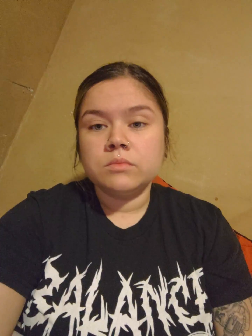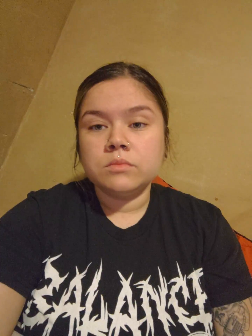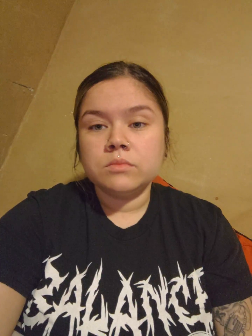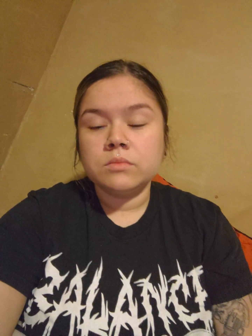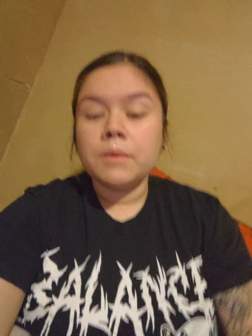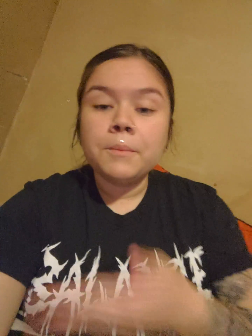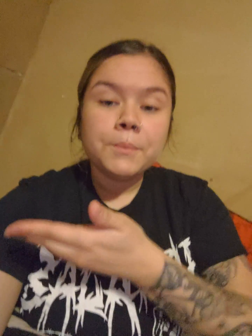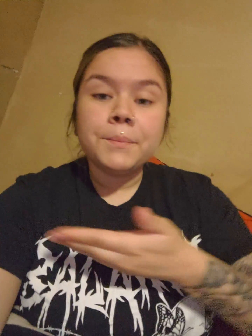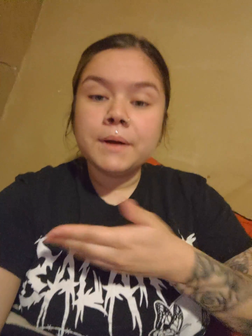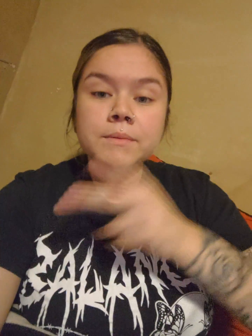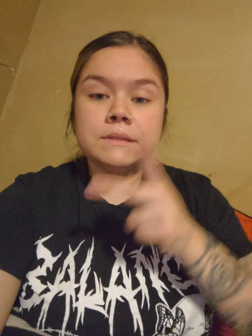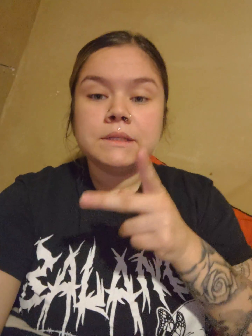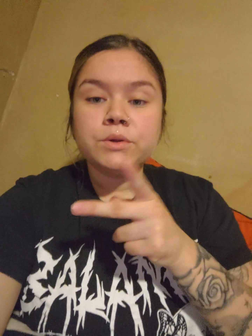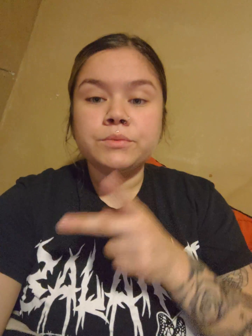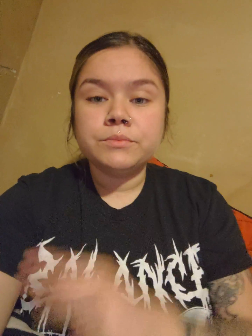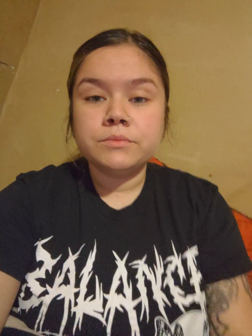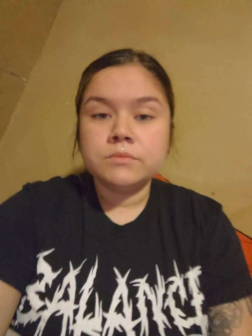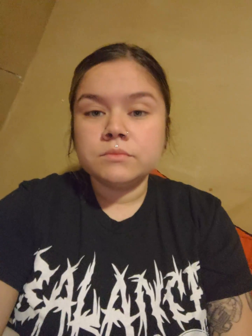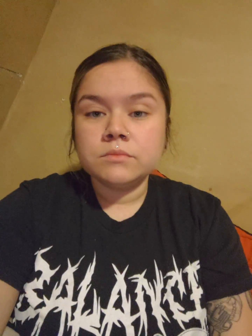babysitter